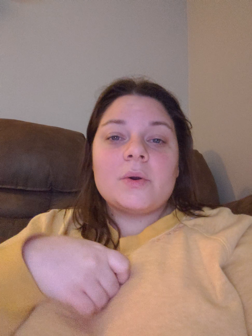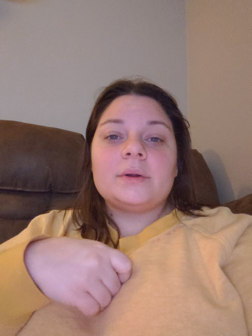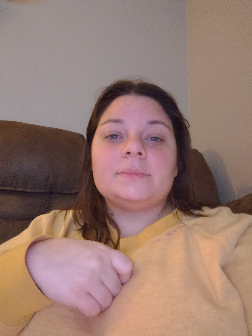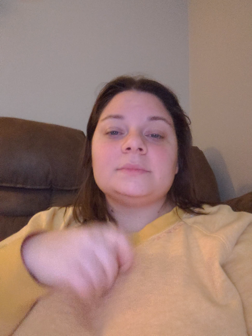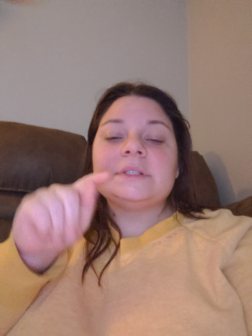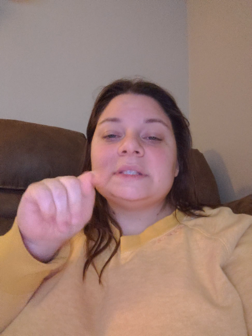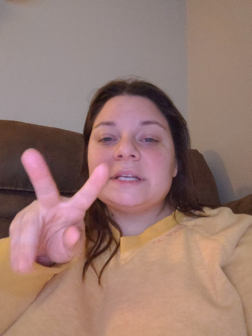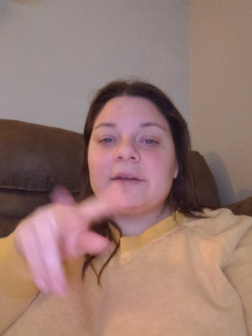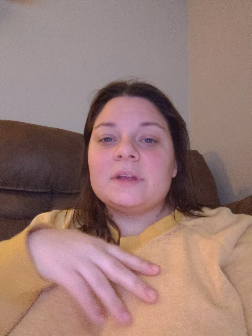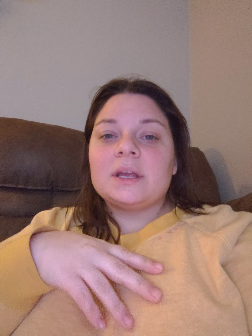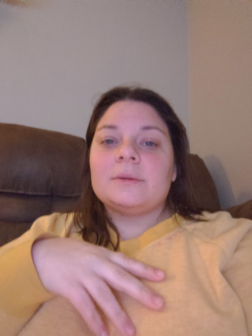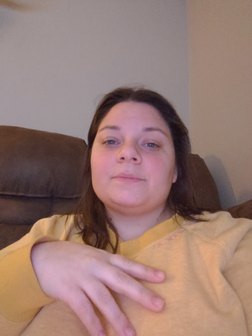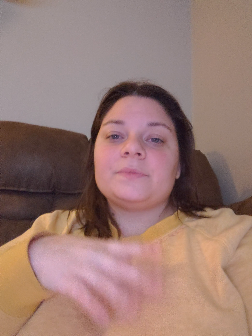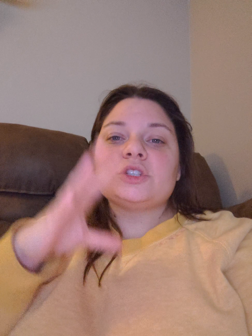TV